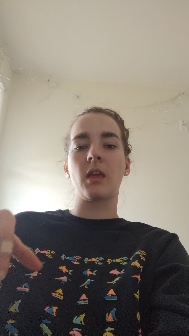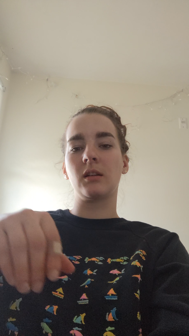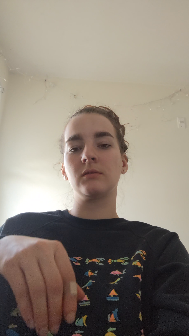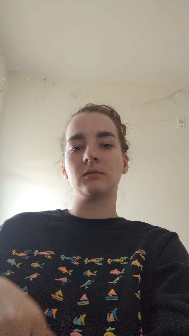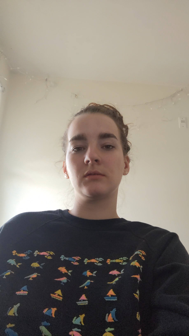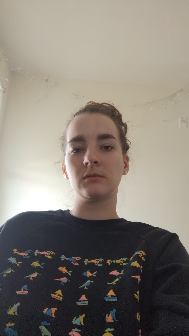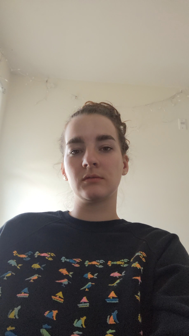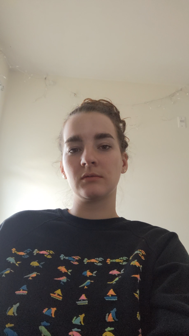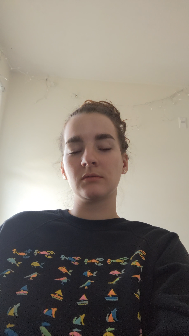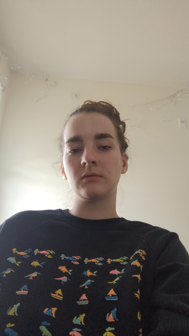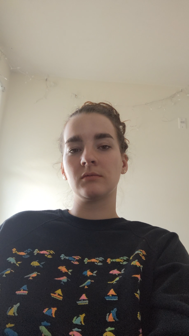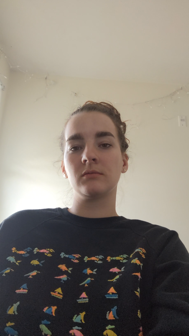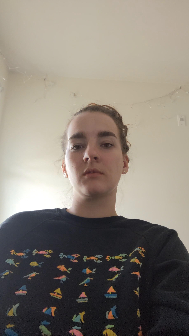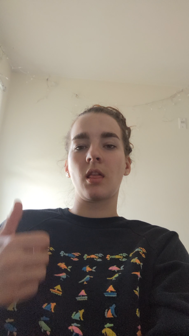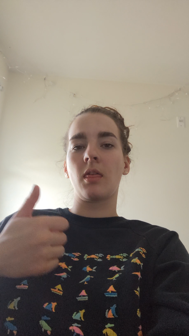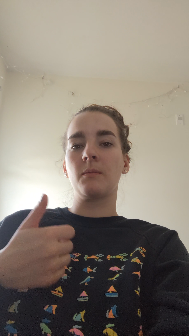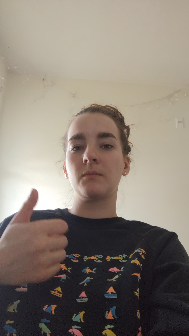help